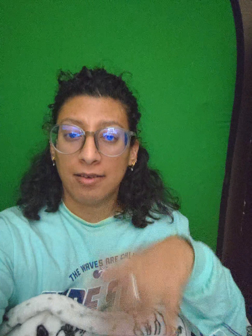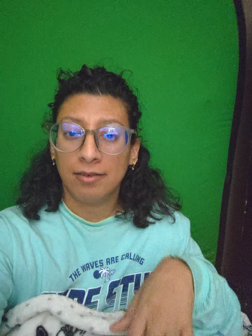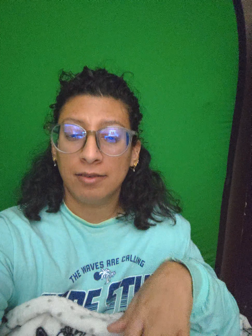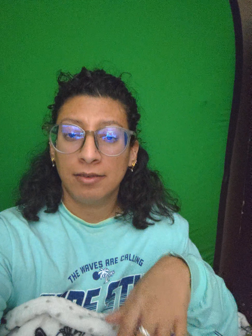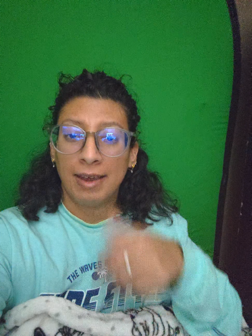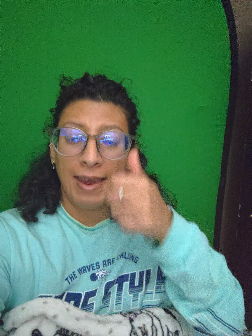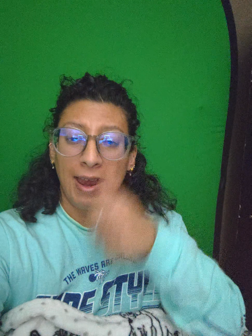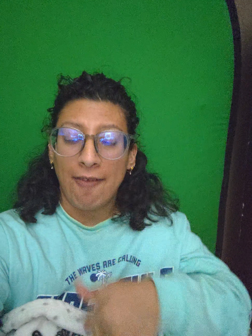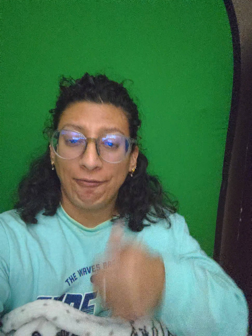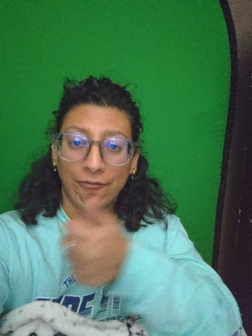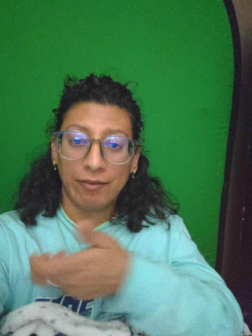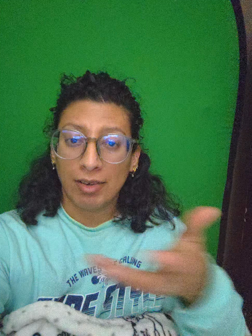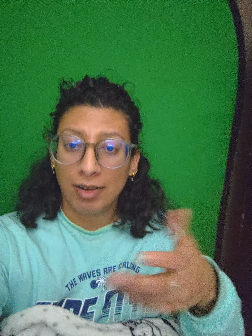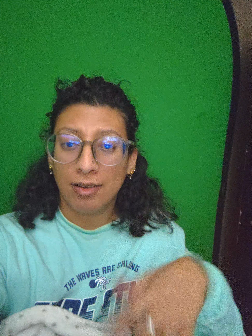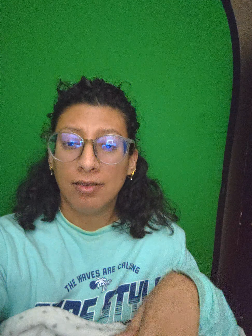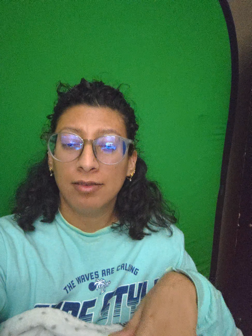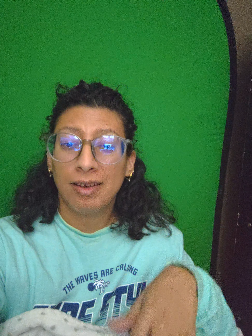every